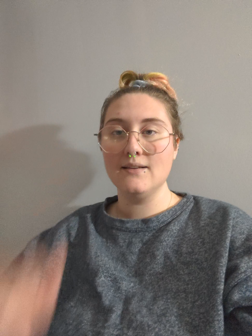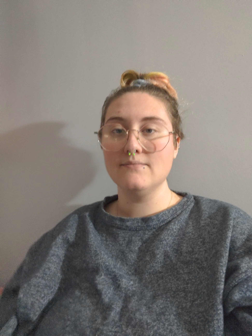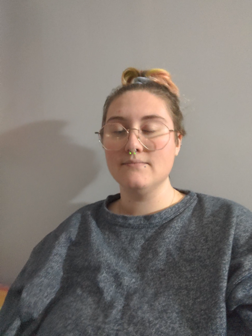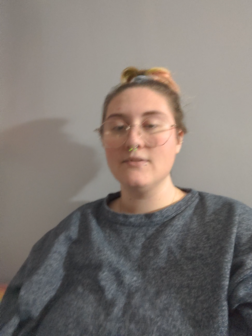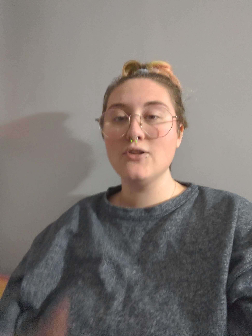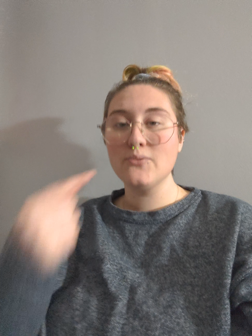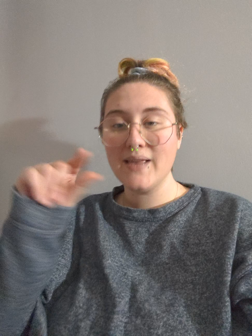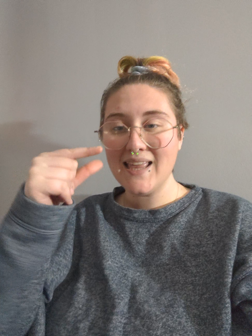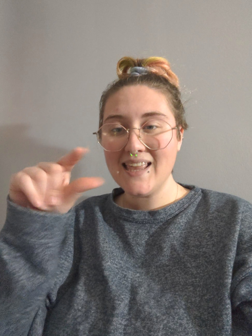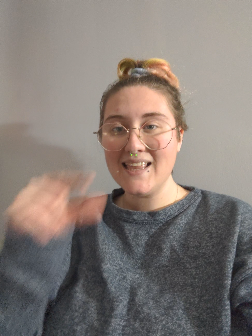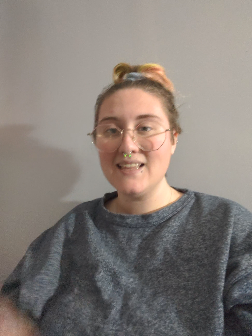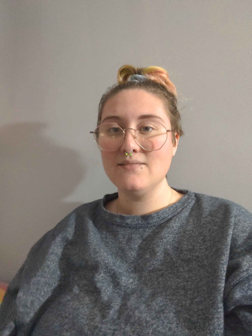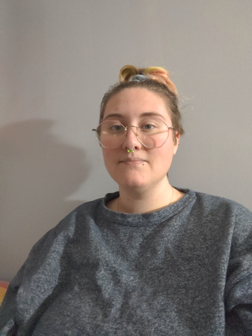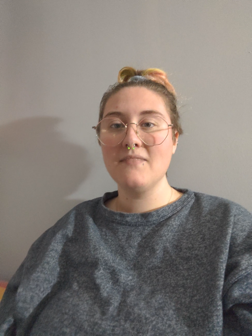green